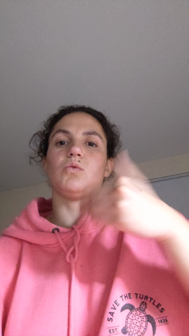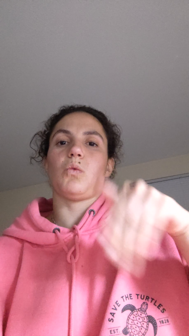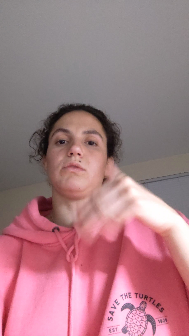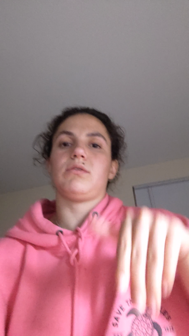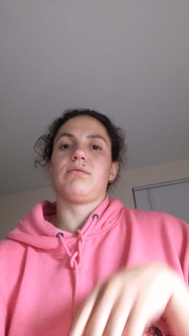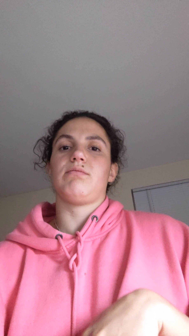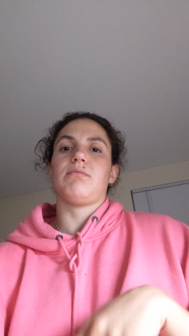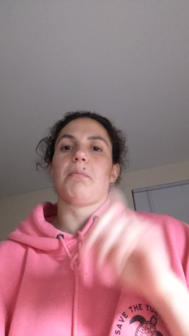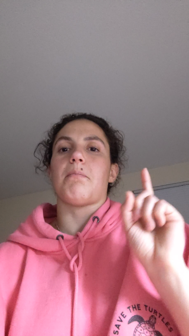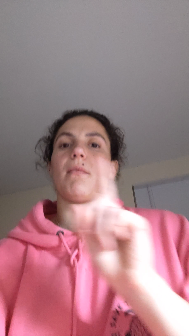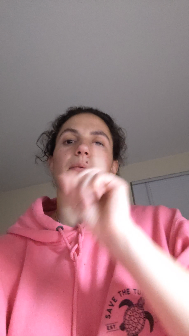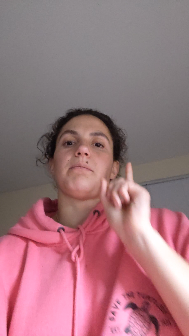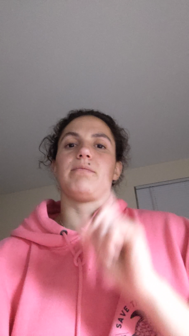bump